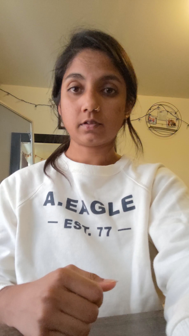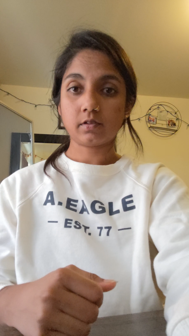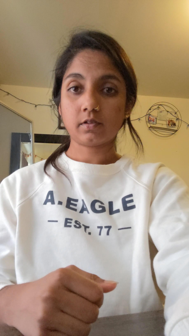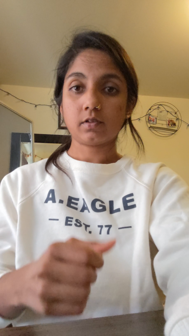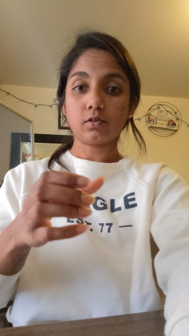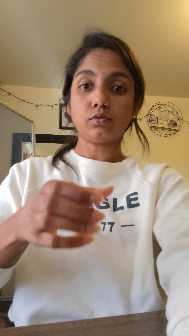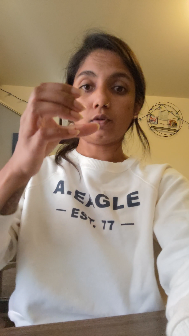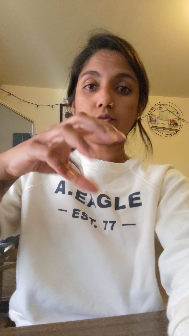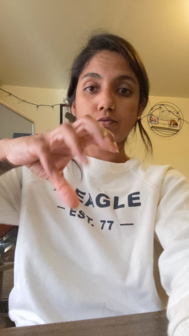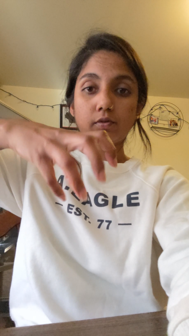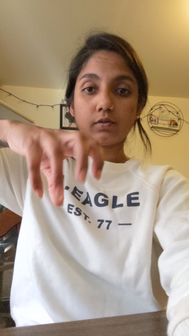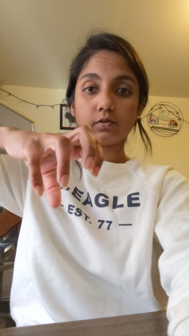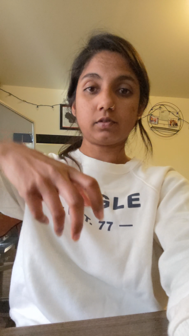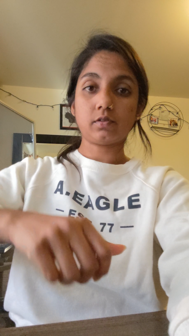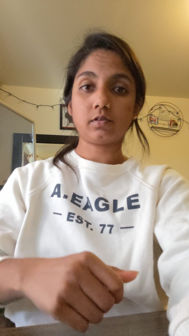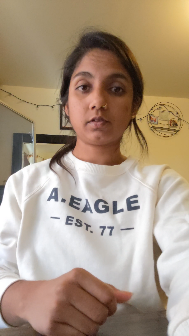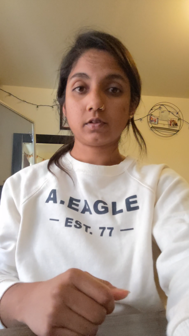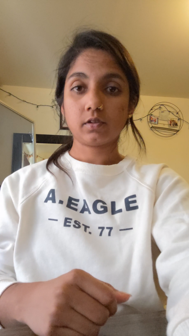jar